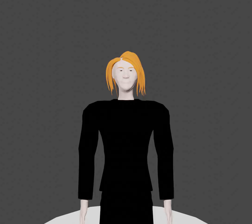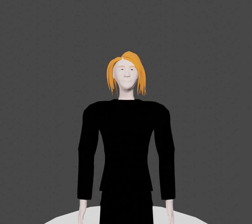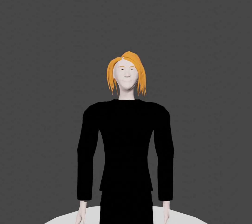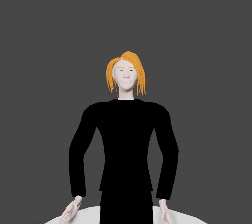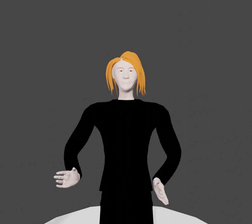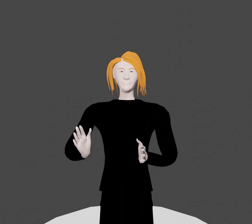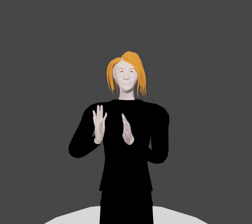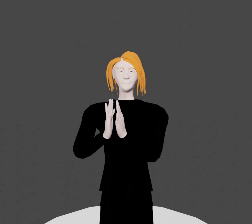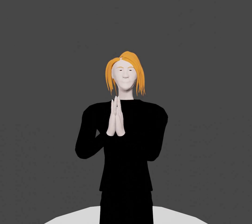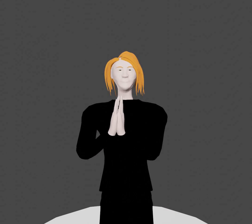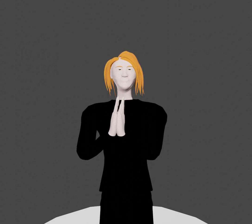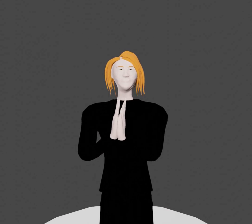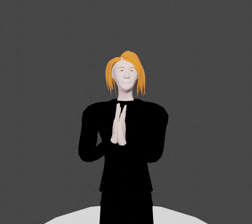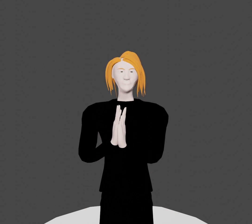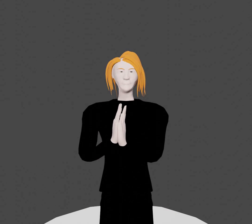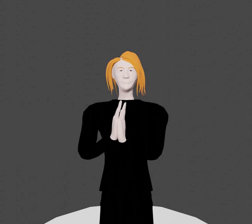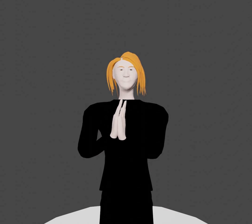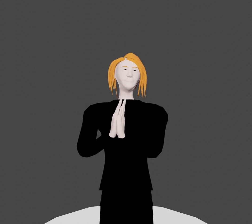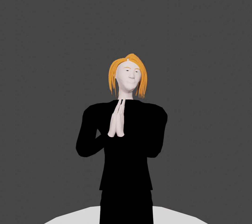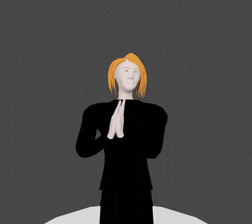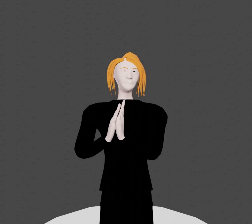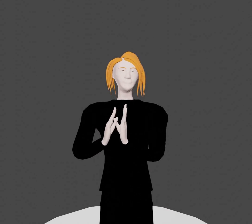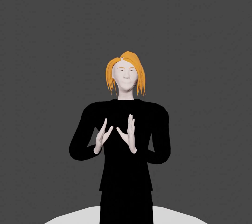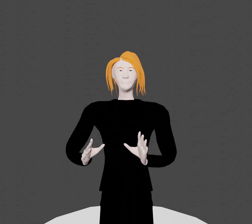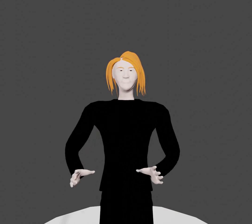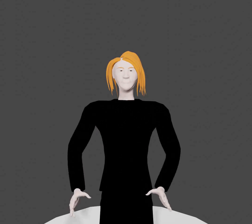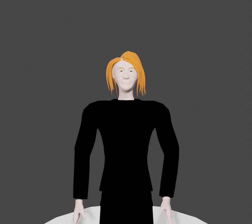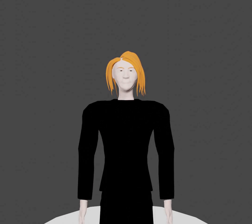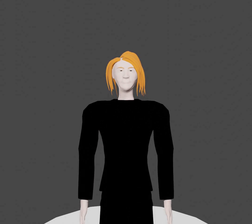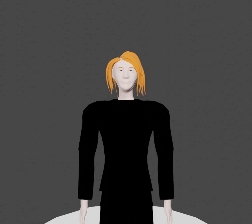Ask Request